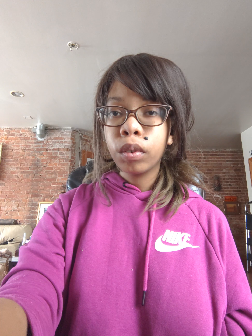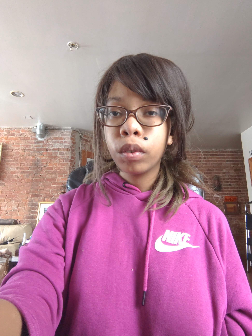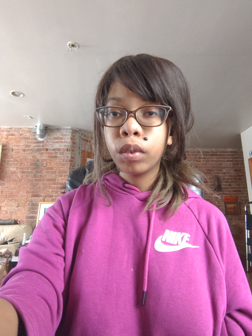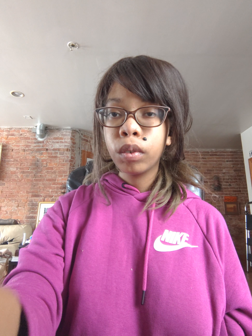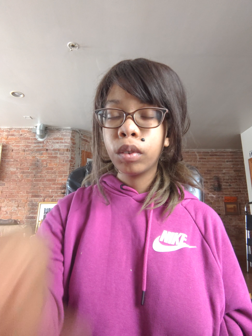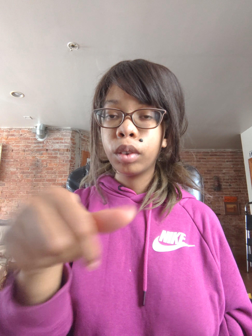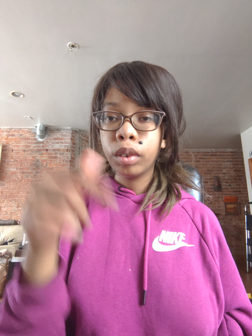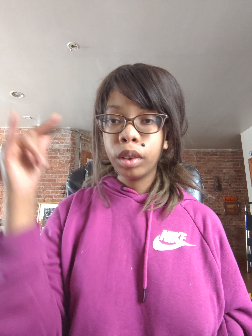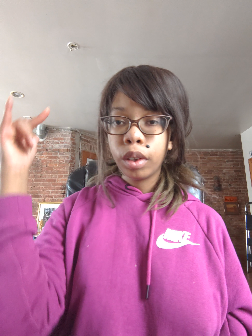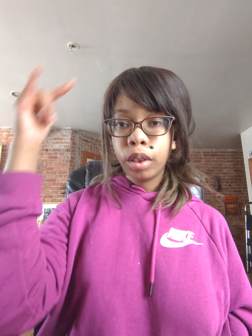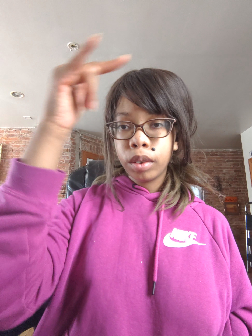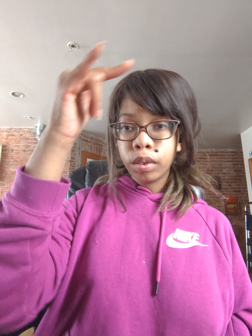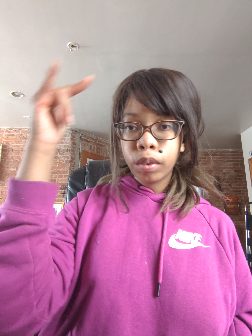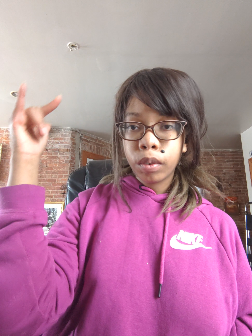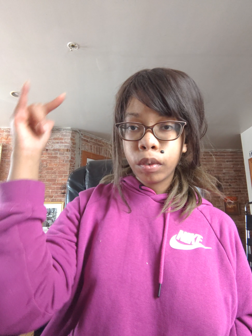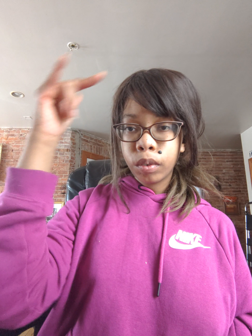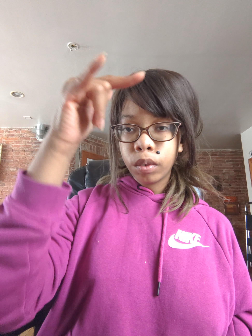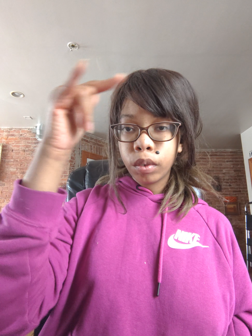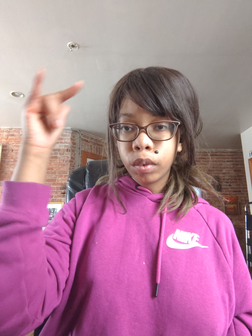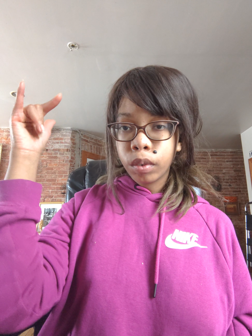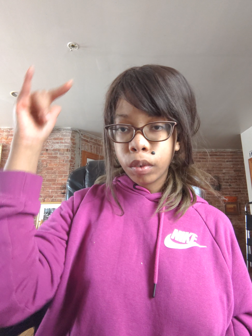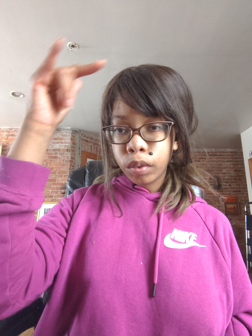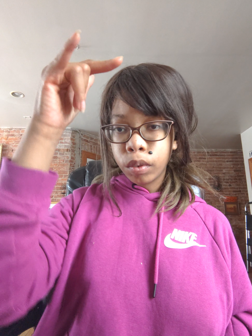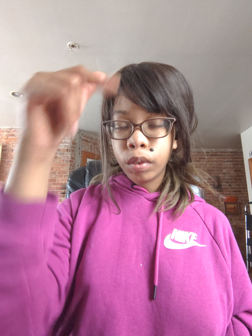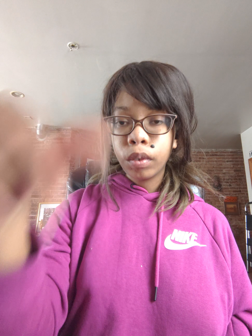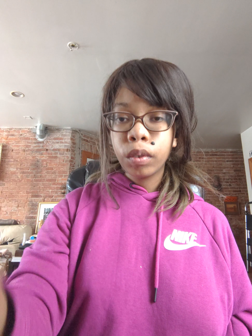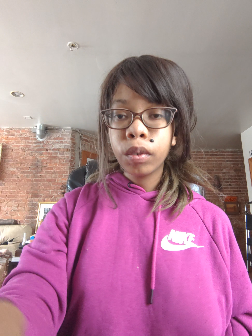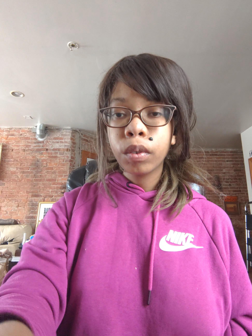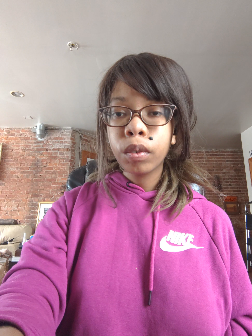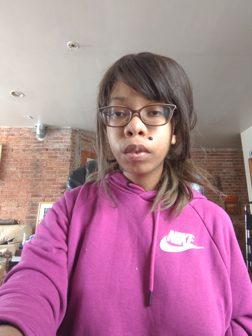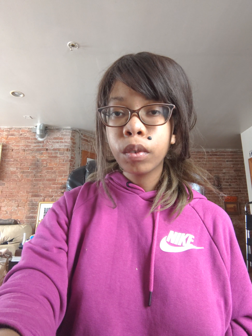airplane